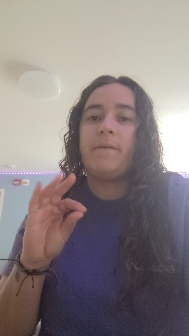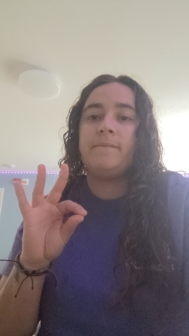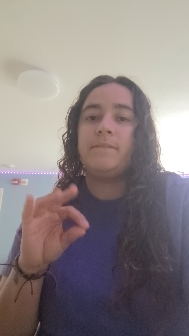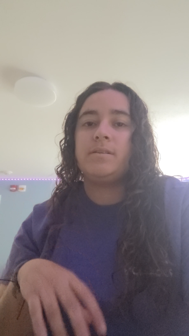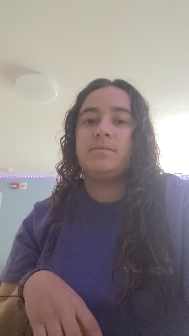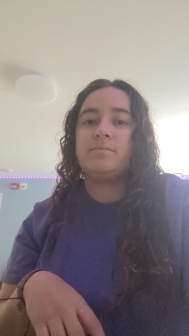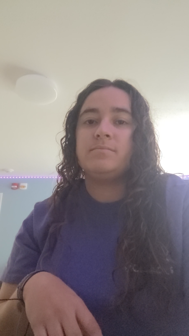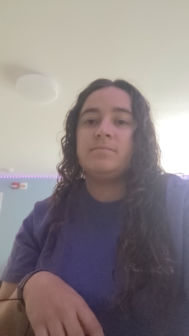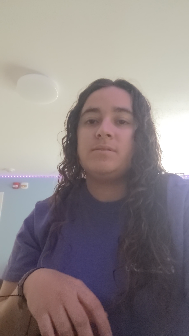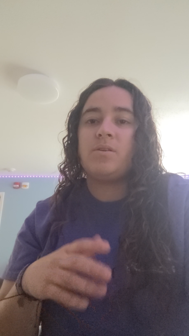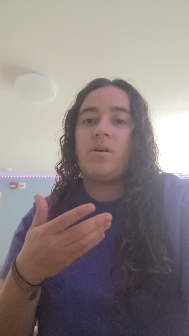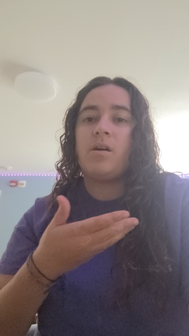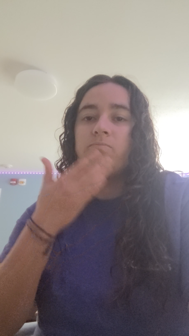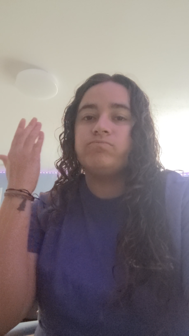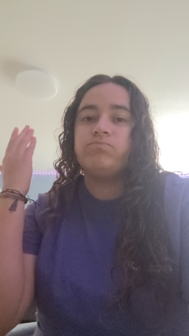all gone